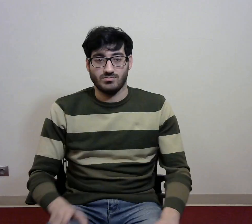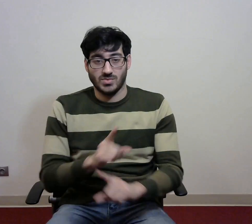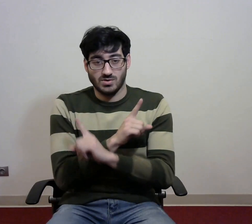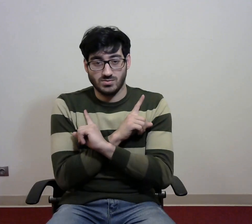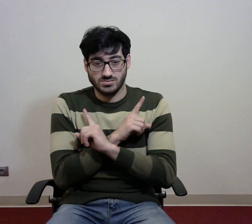ölən